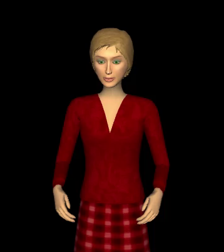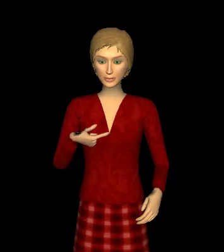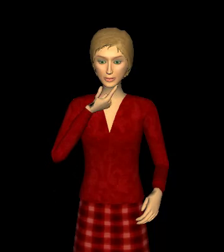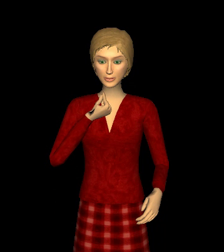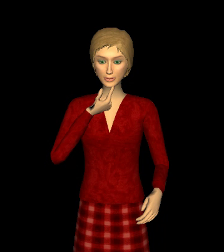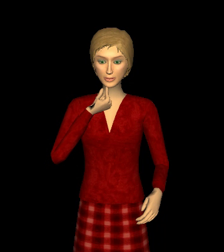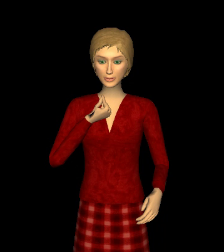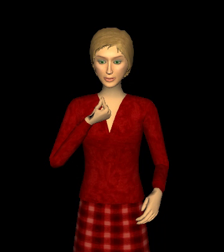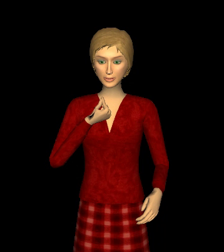سهل